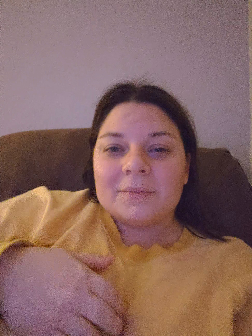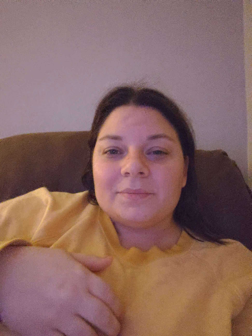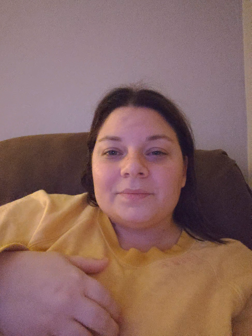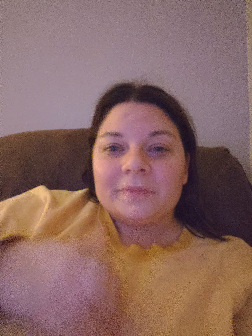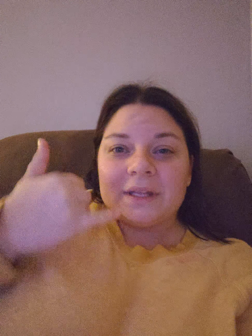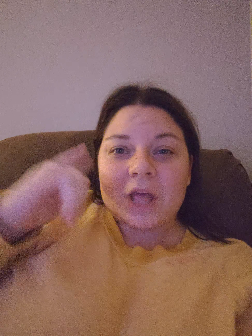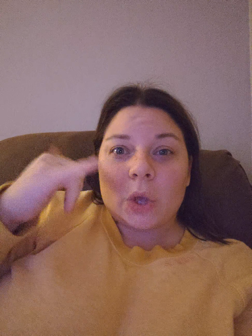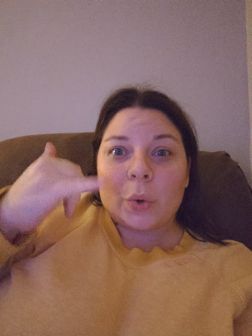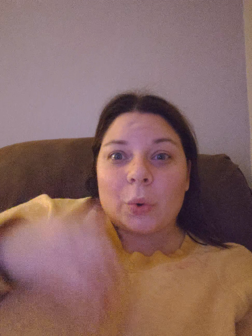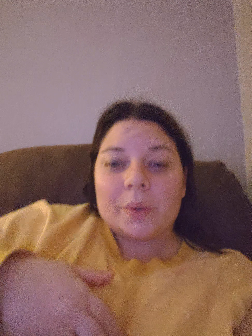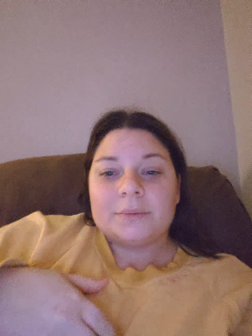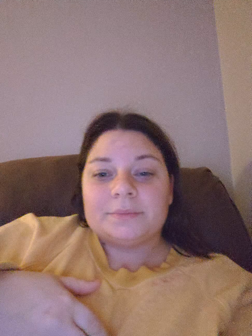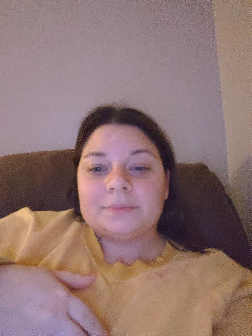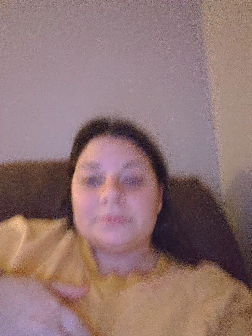yellow